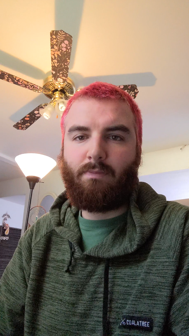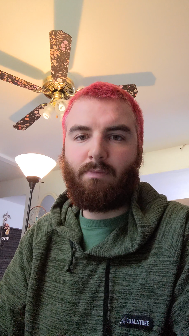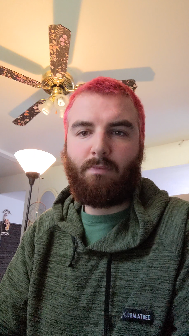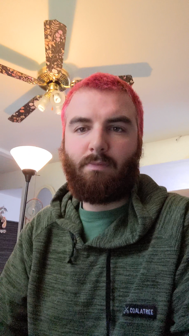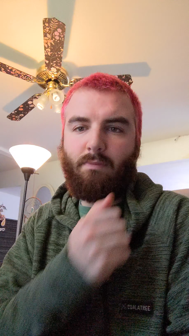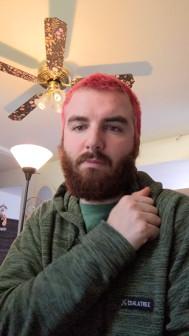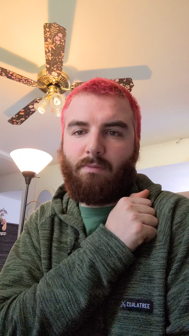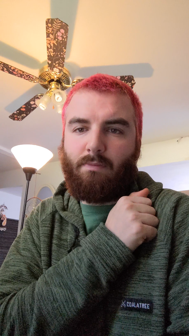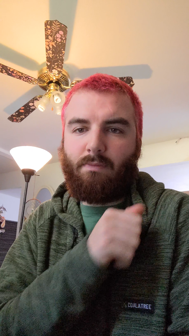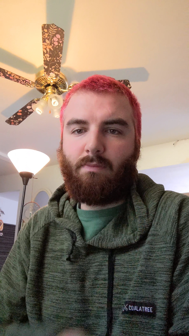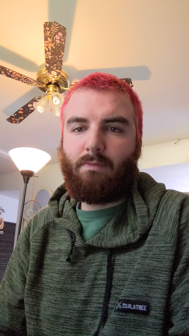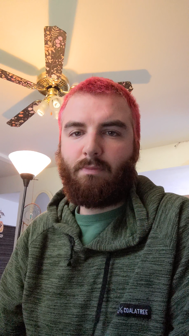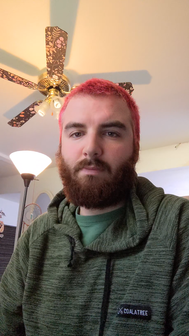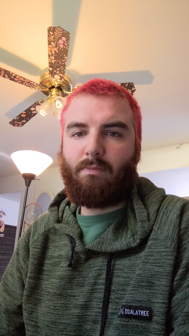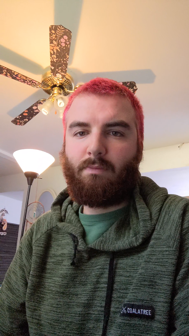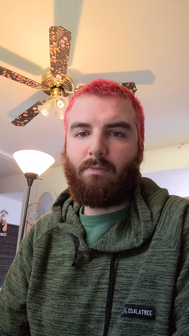love